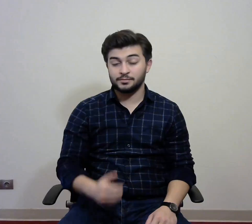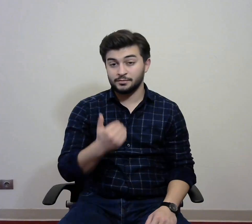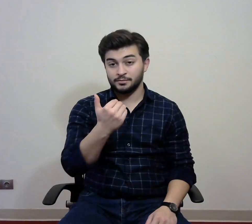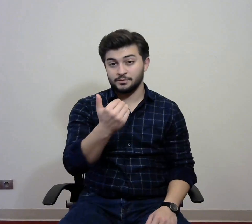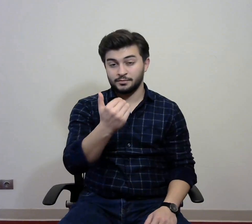siz